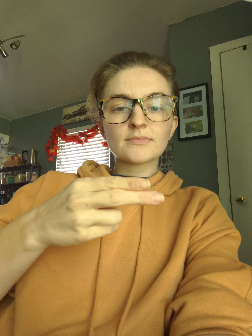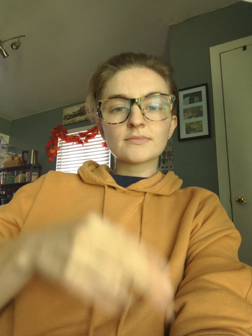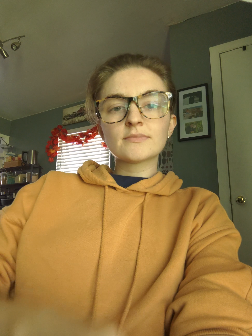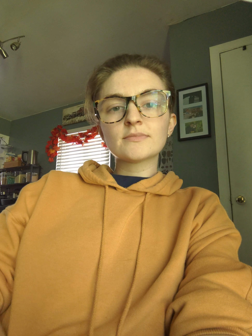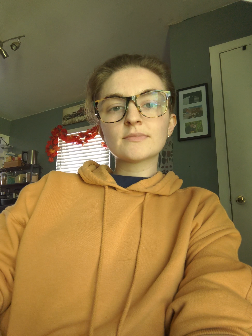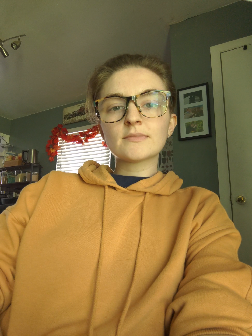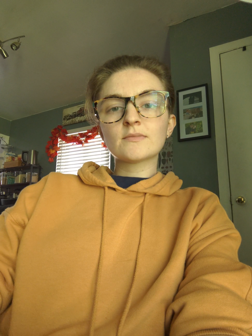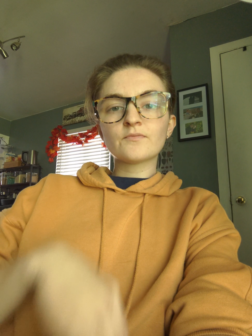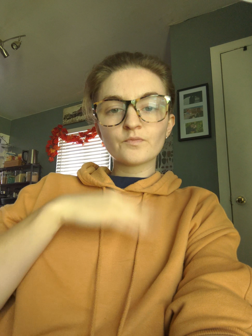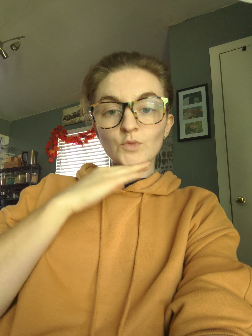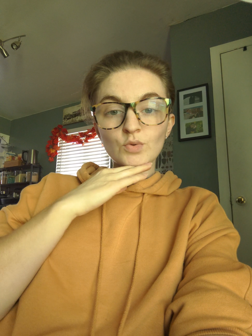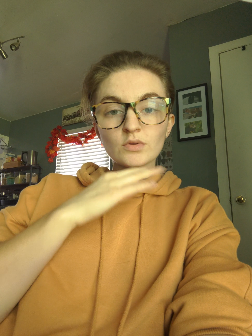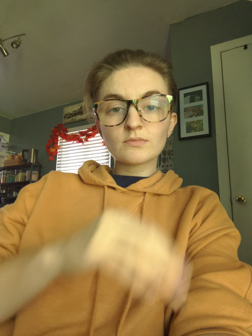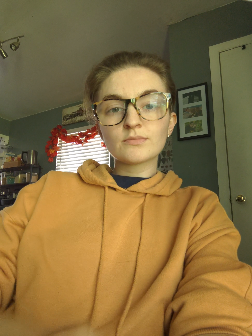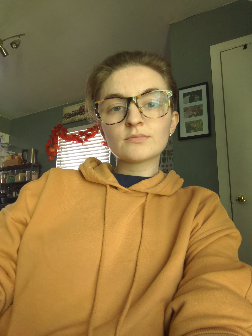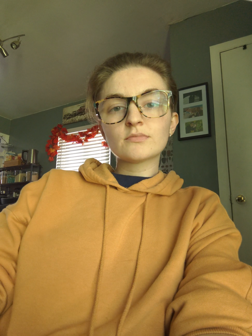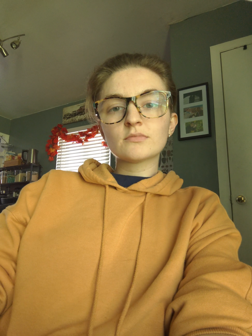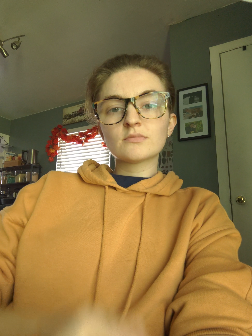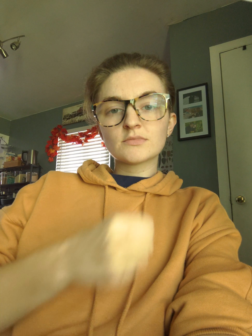full